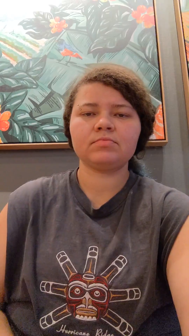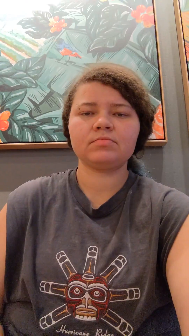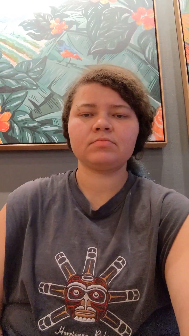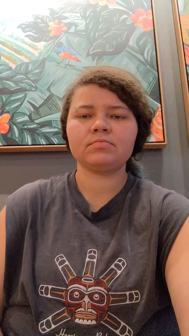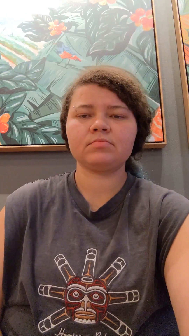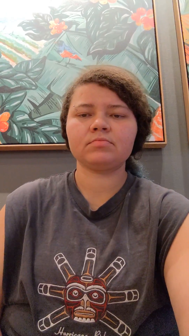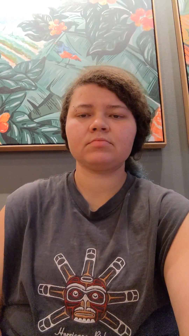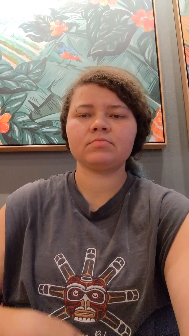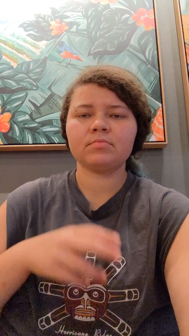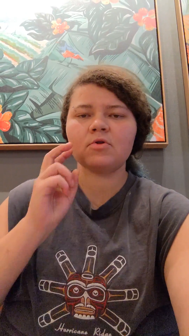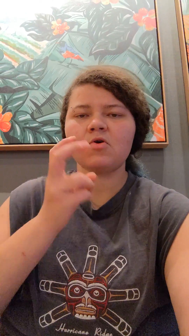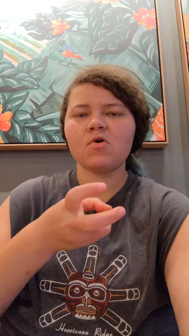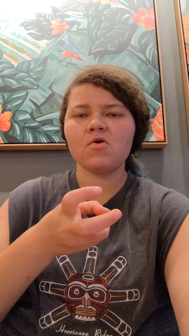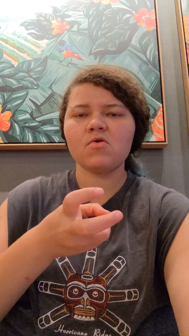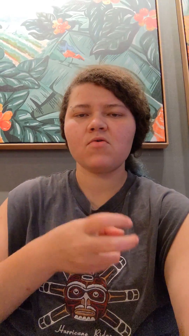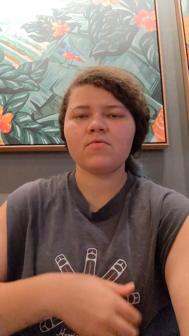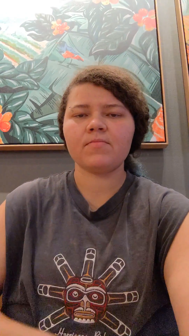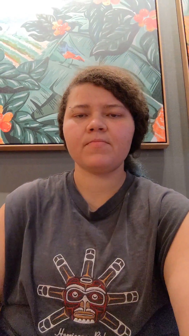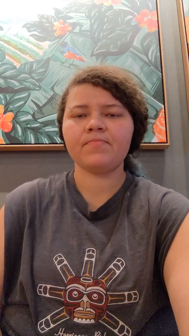hard